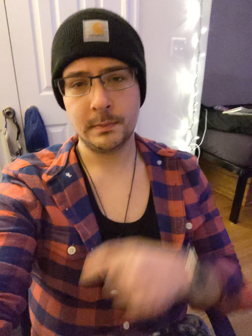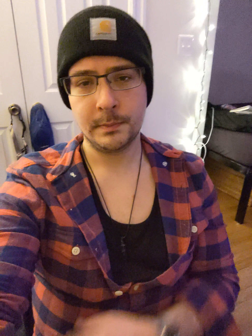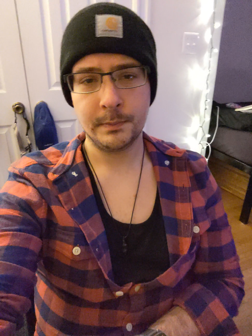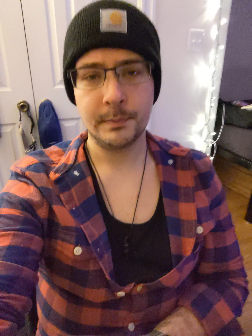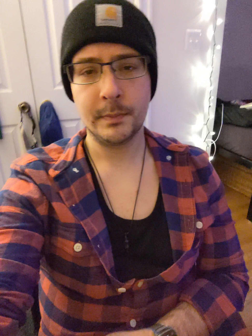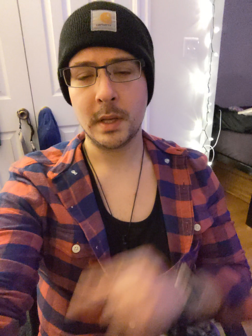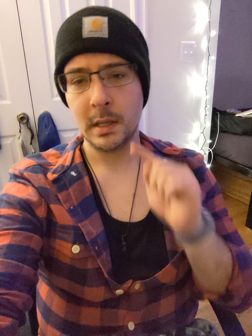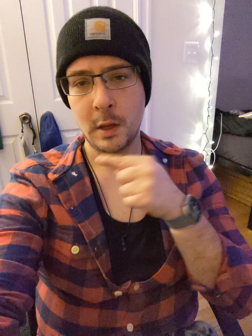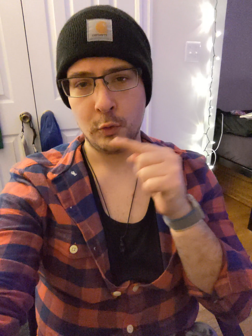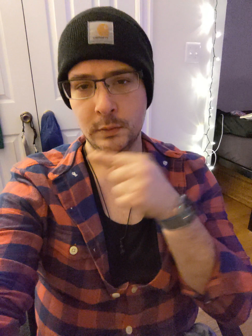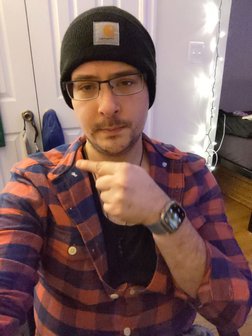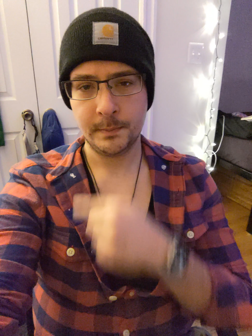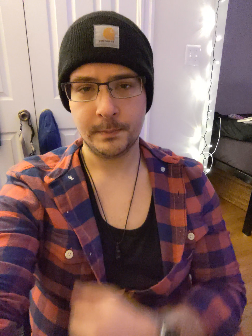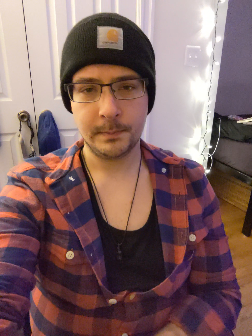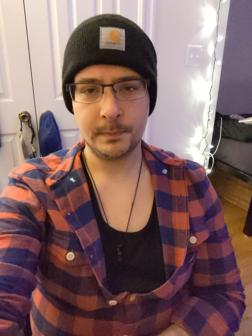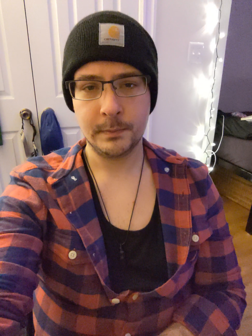carrot